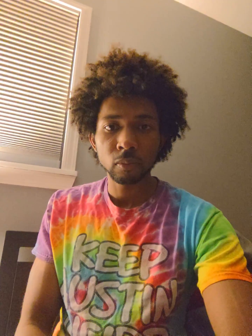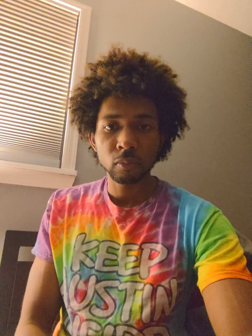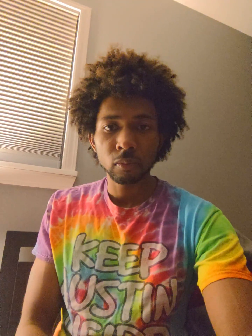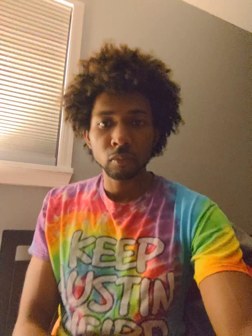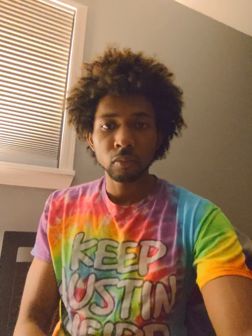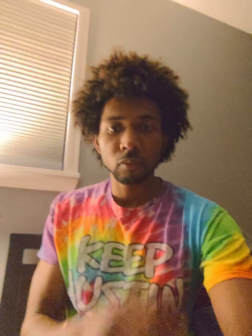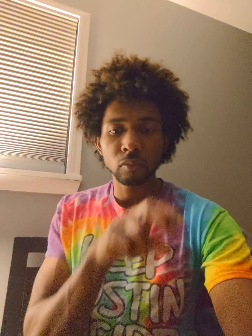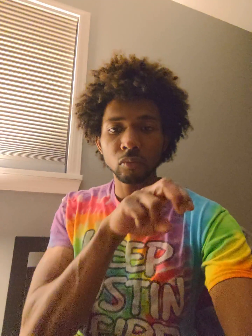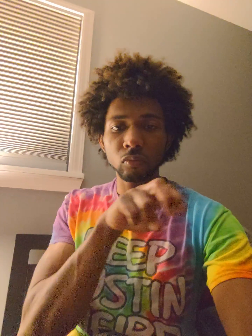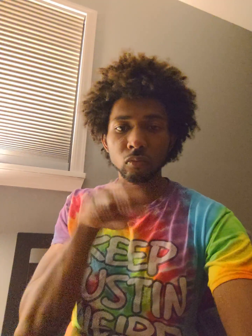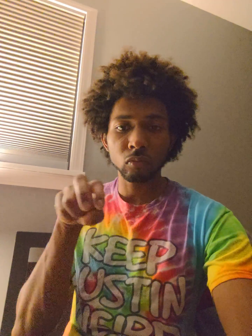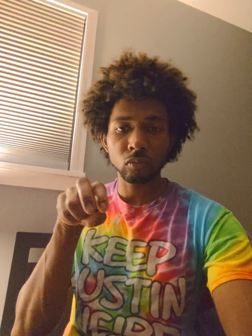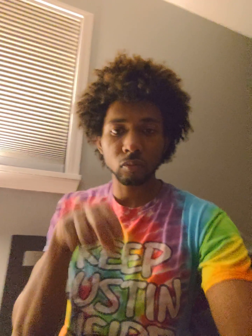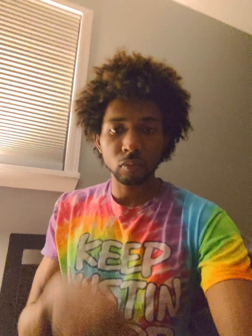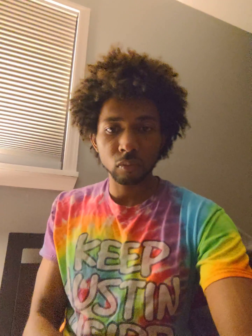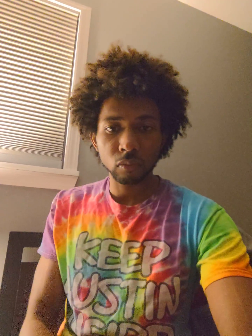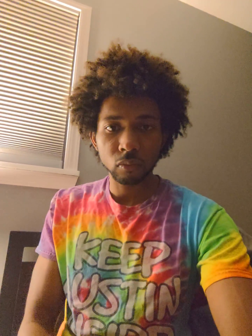couch